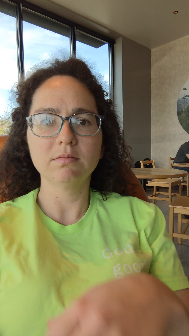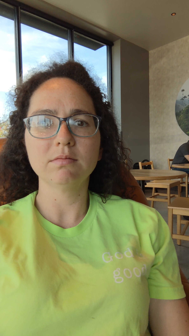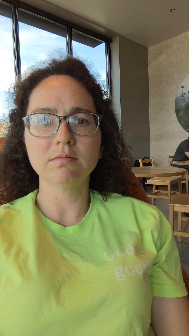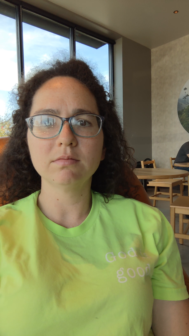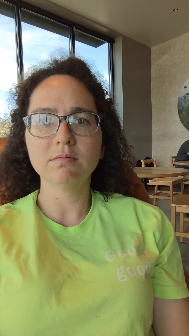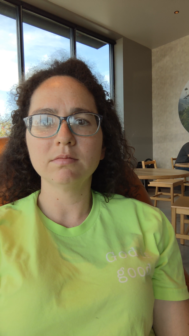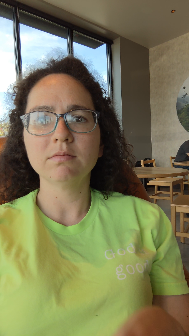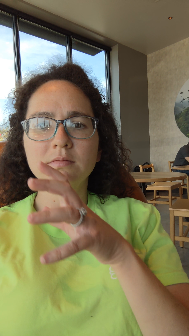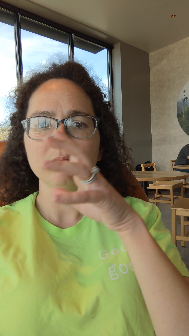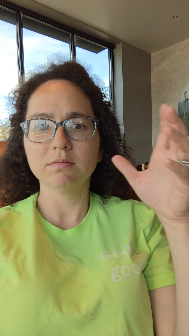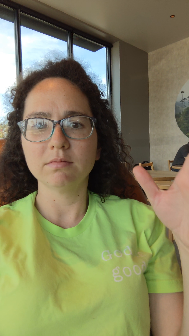much